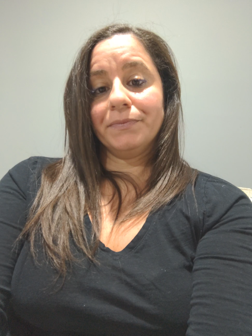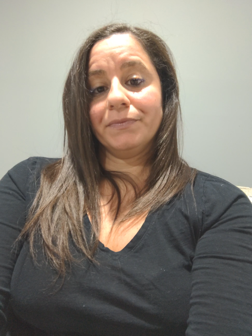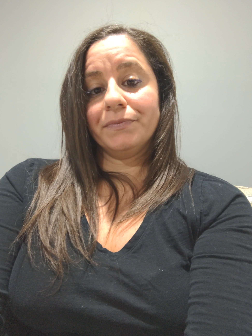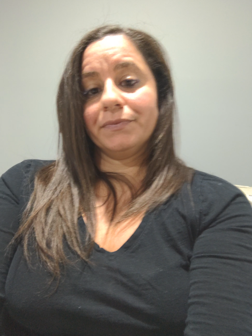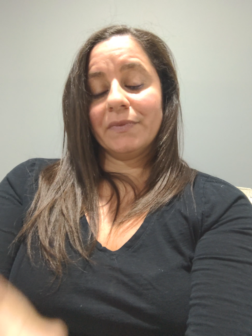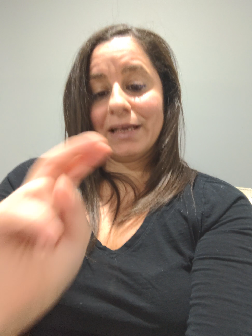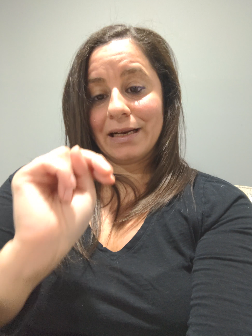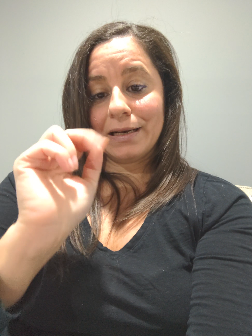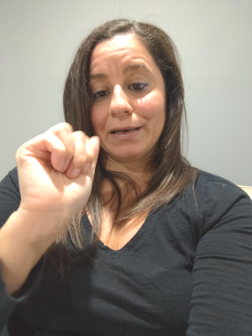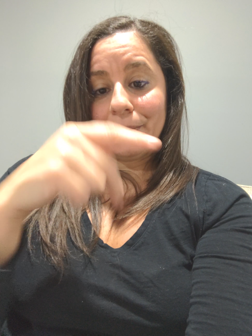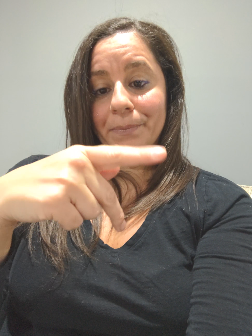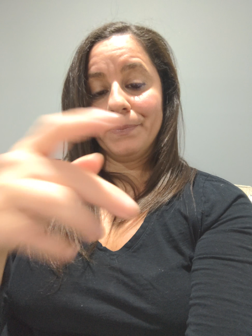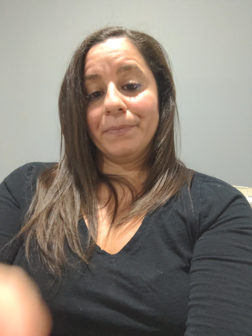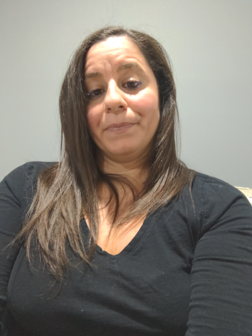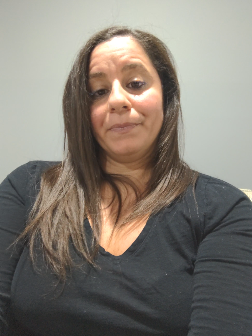nap